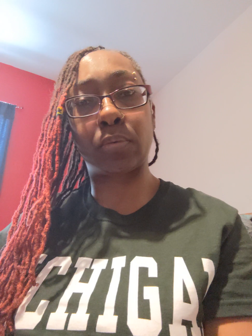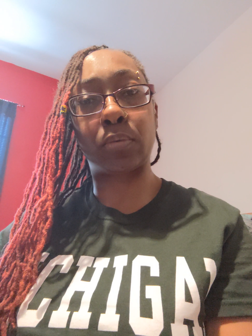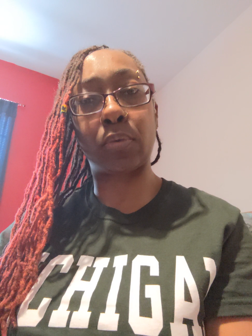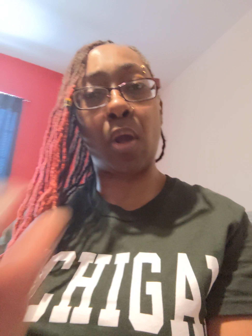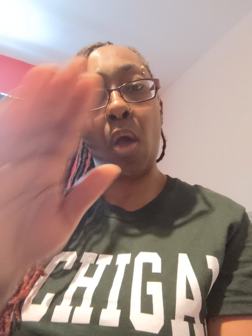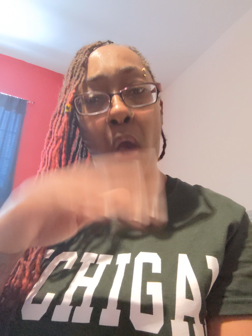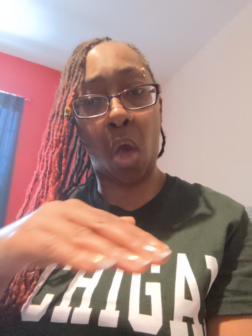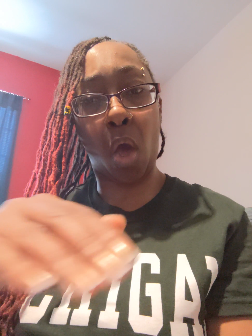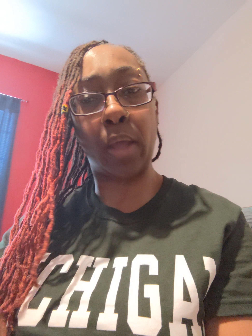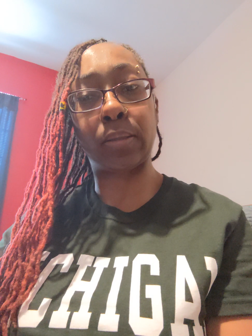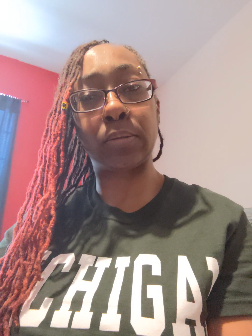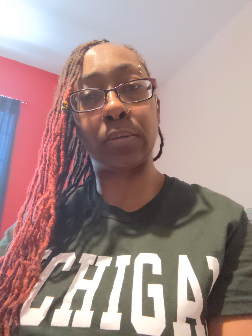on